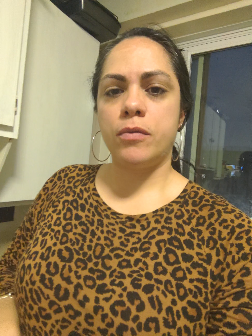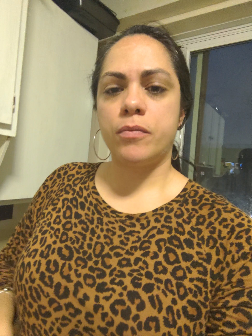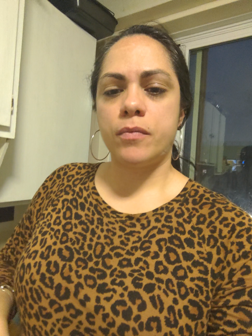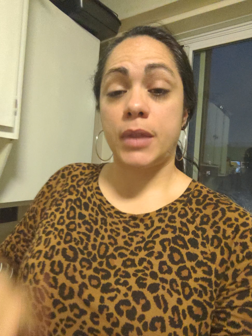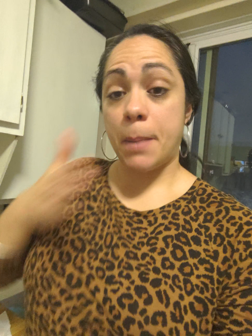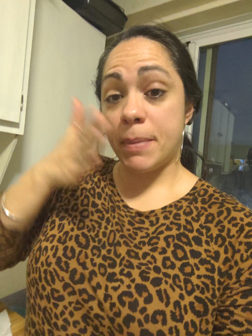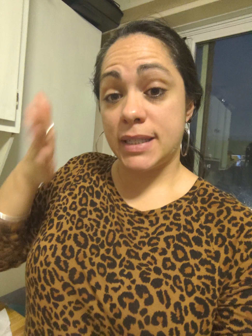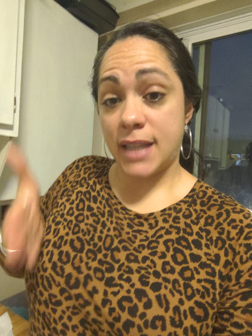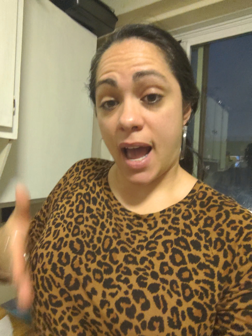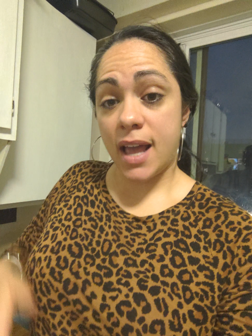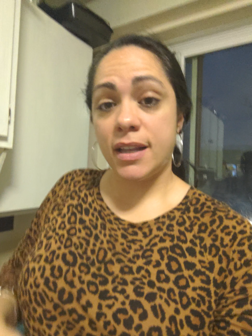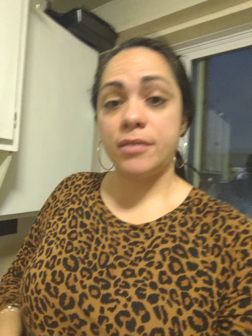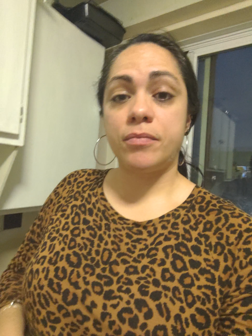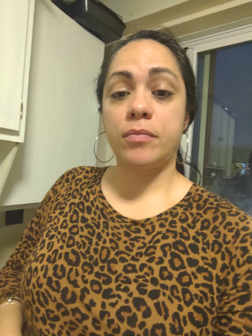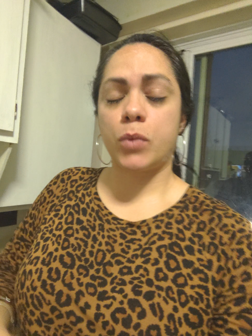beside